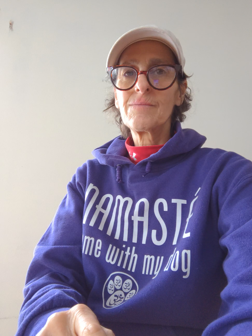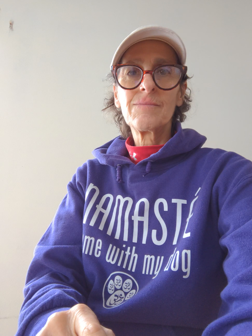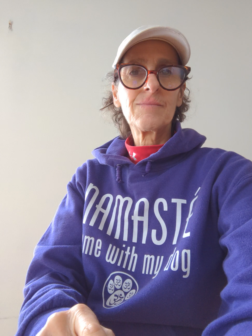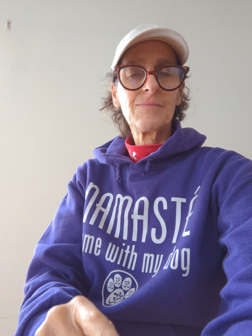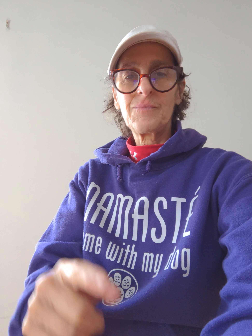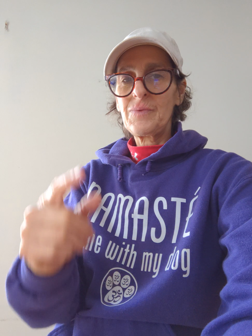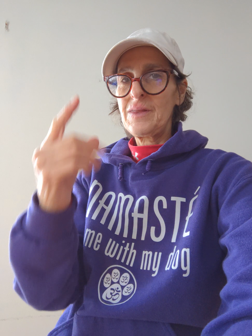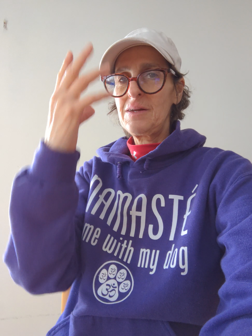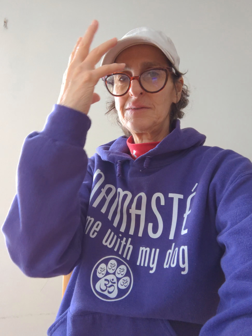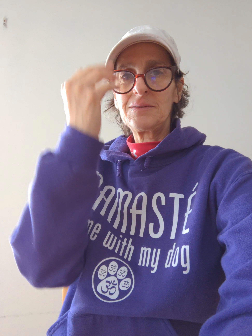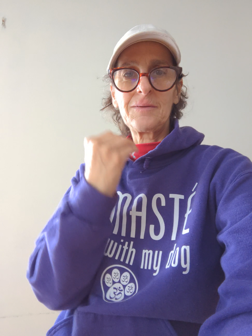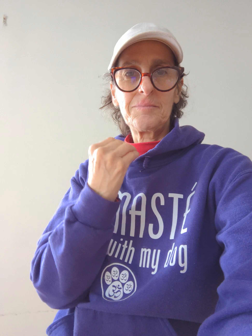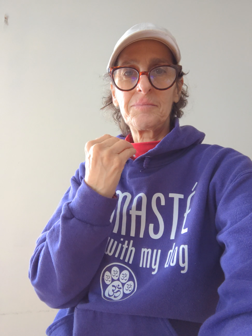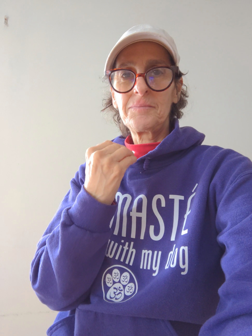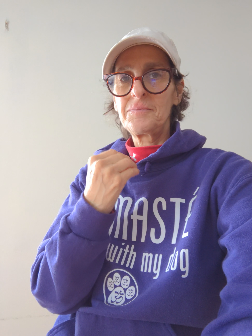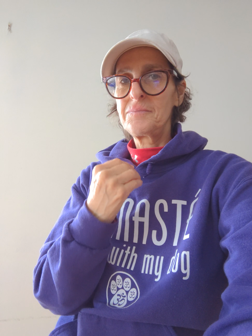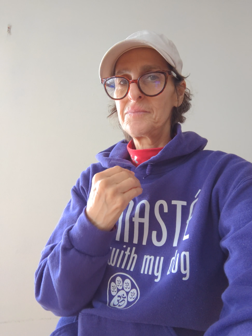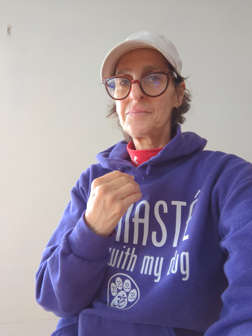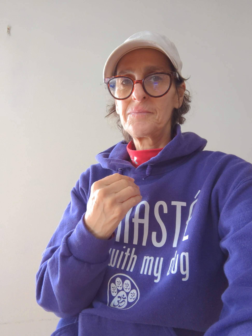sleep